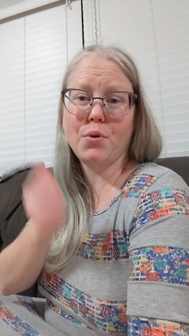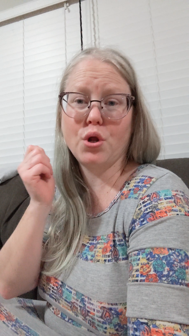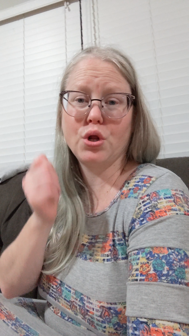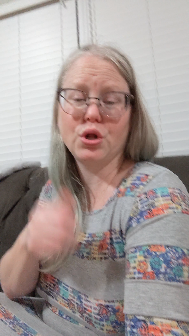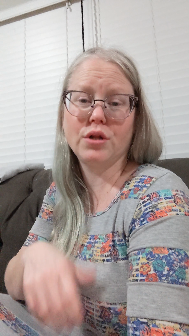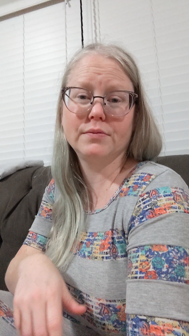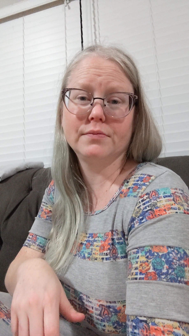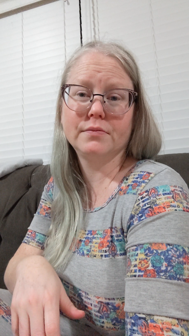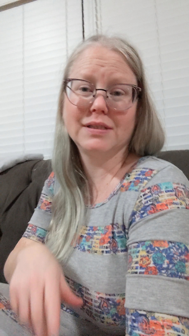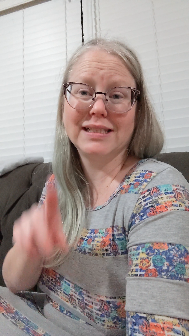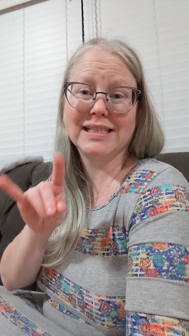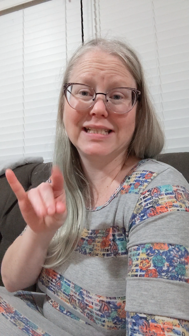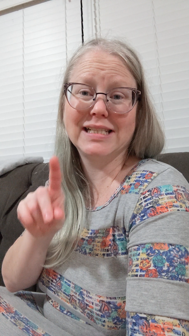did